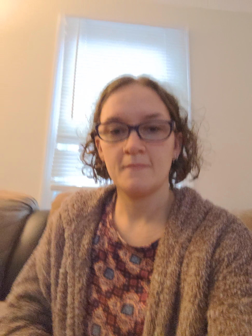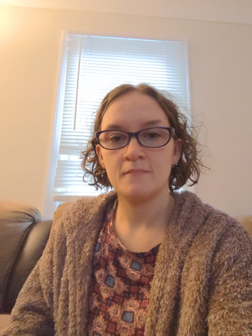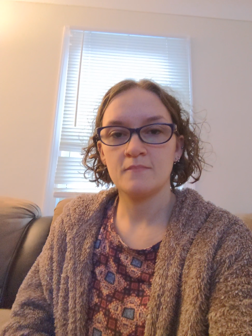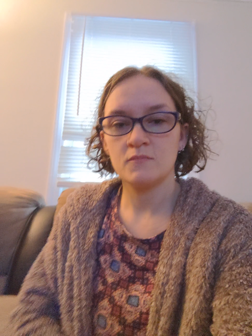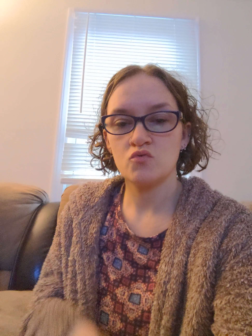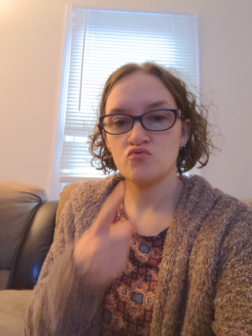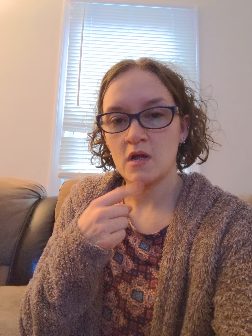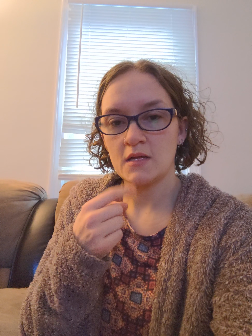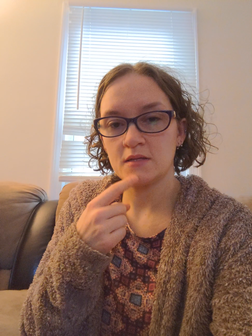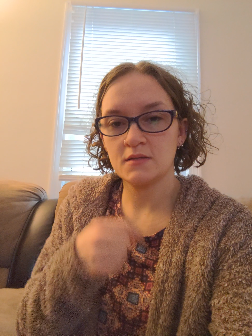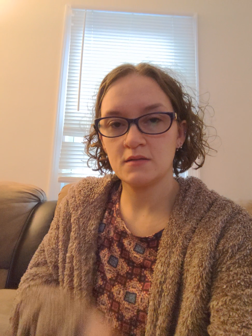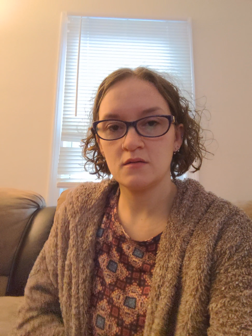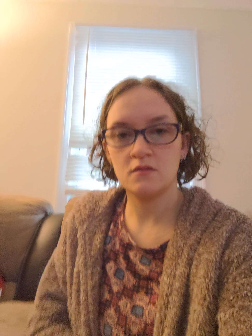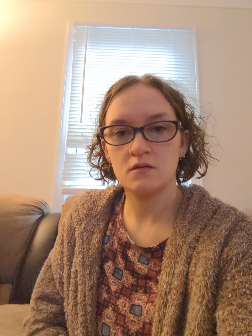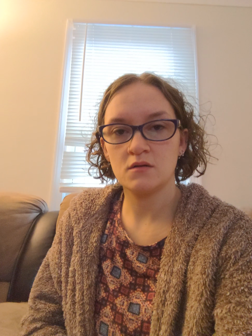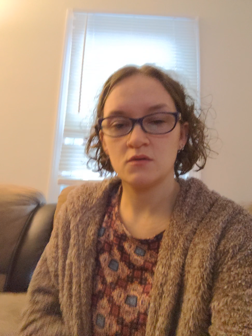red